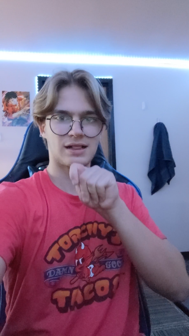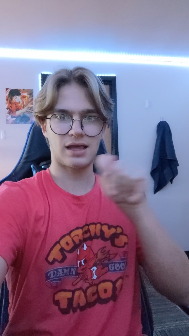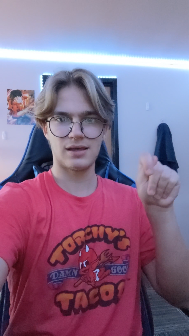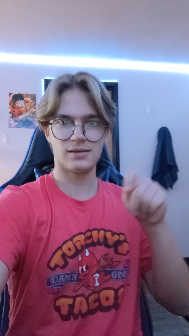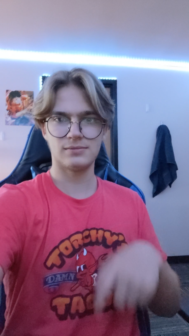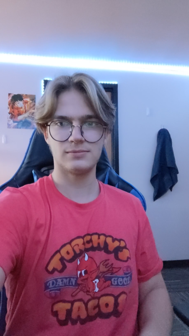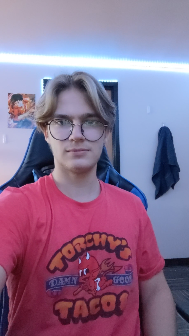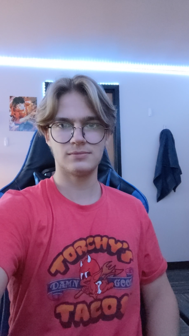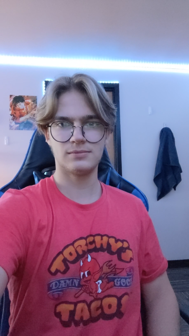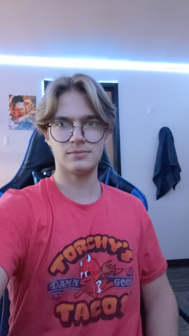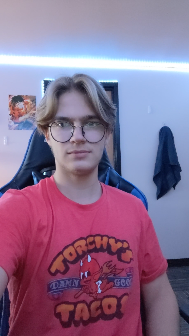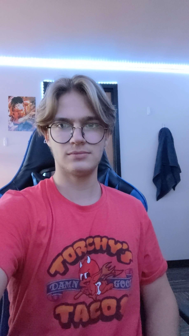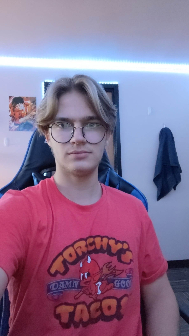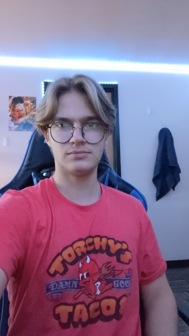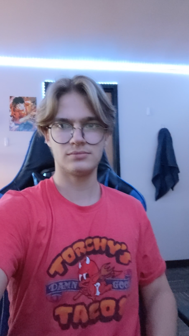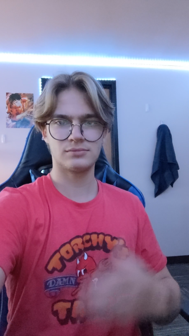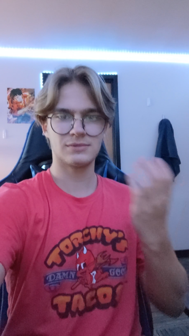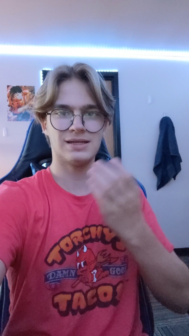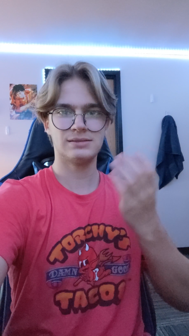shake